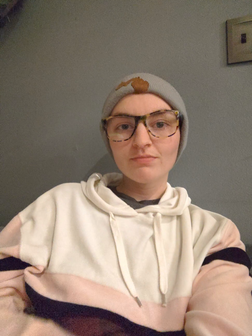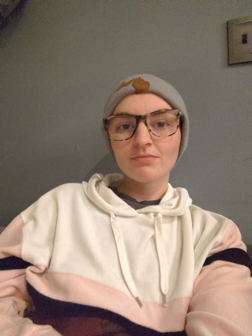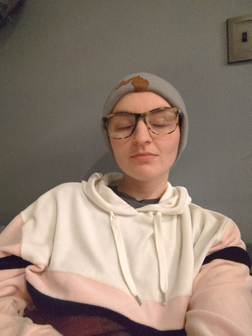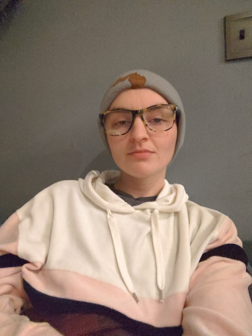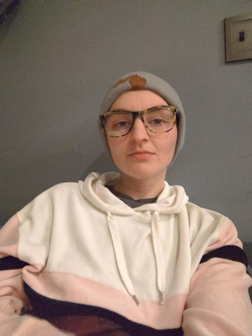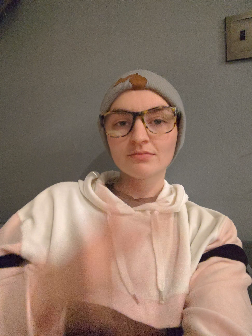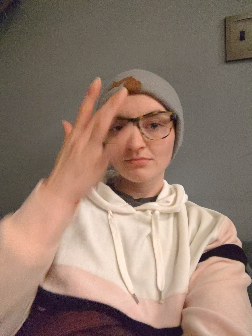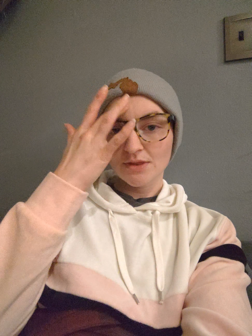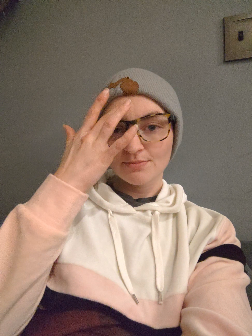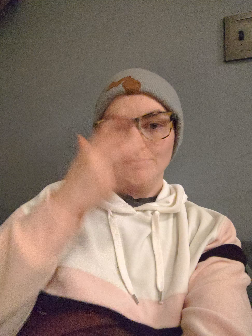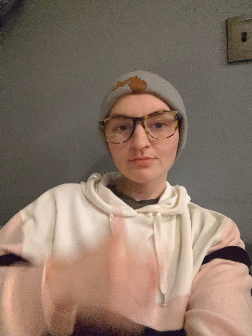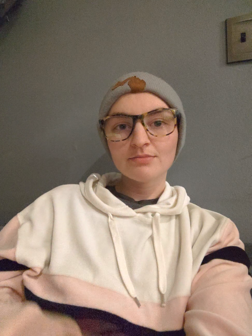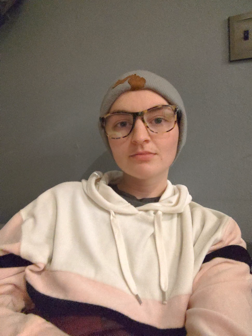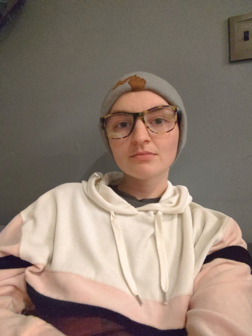sick